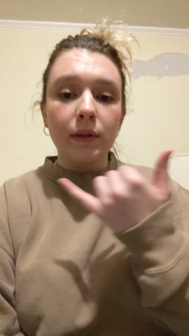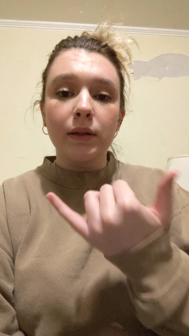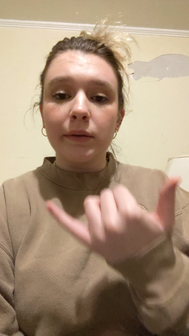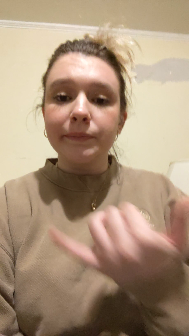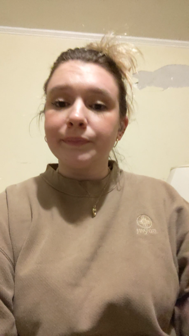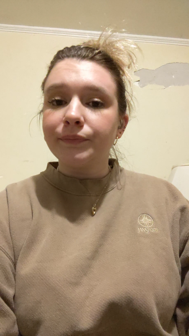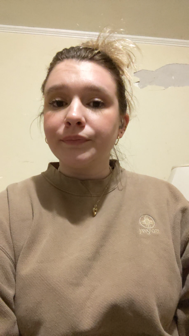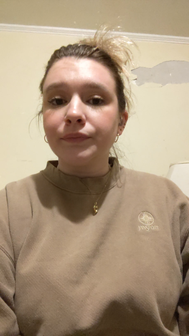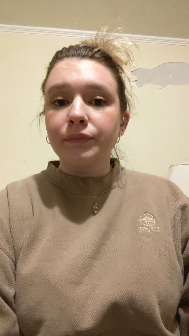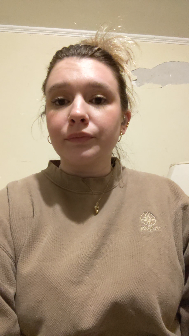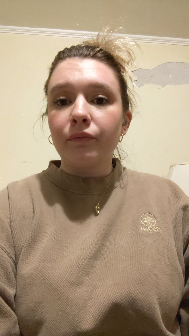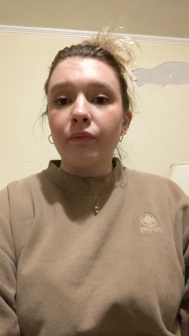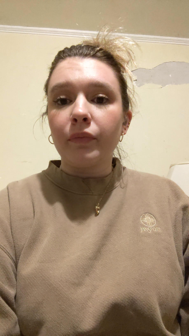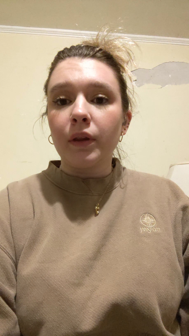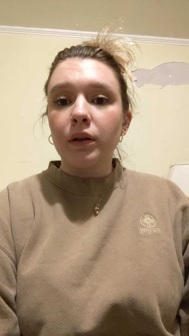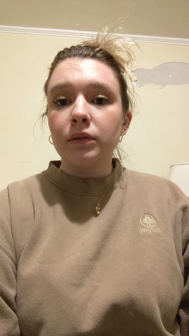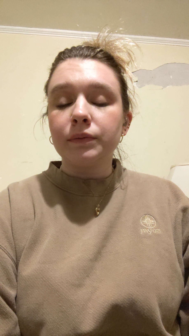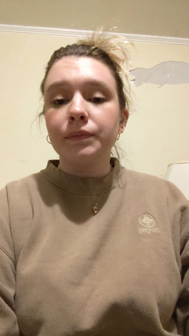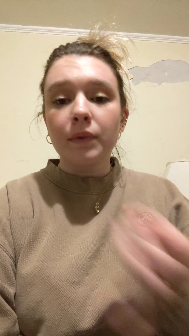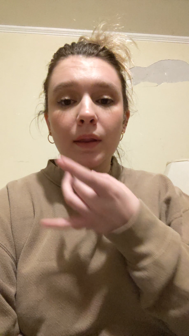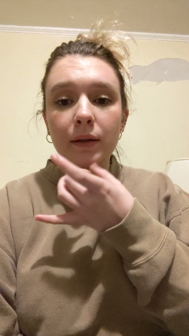light bulb